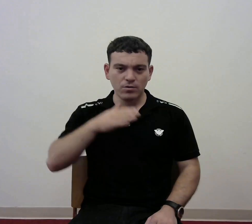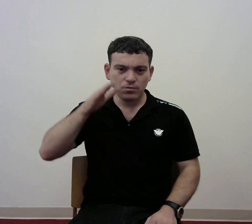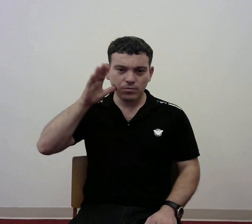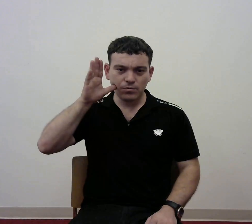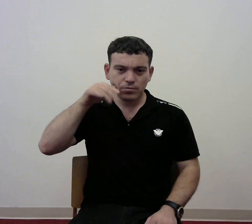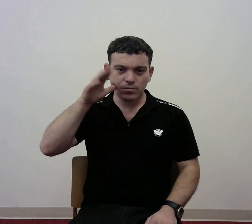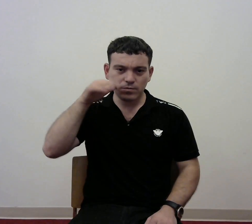su